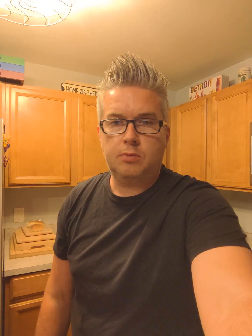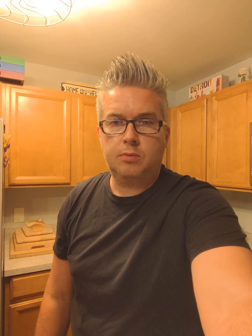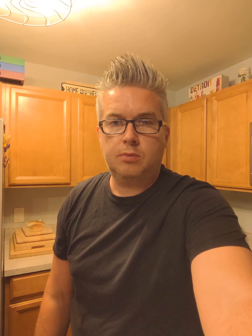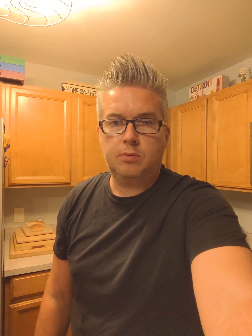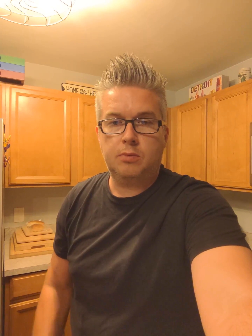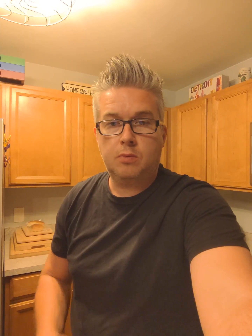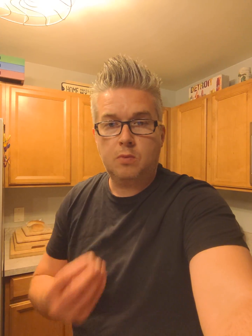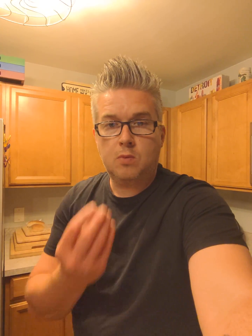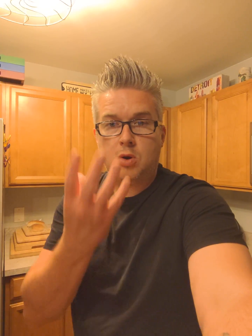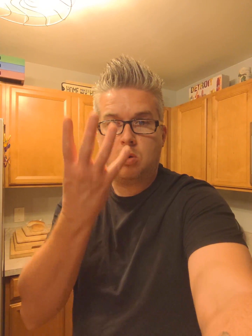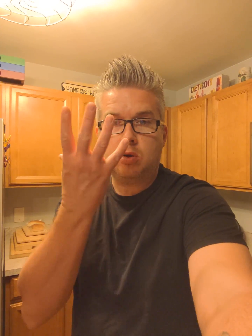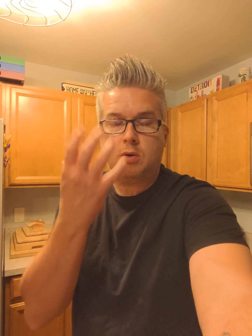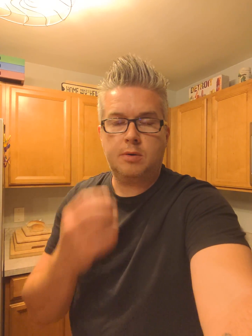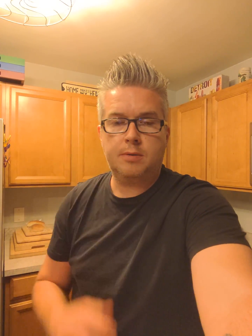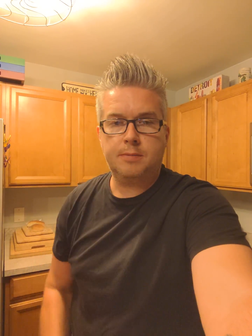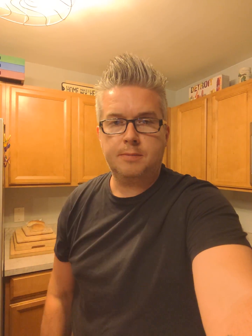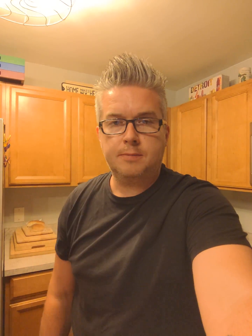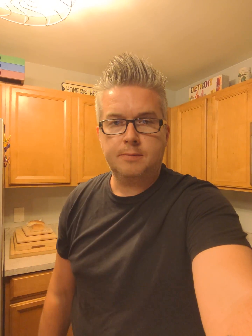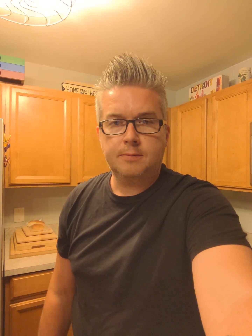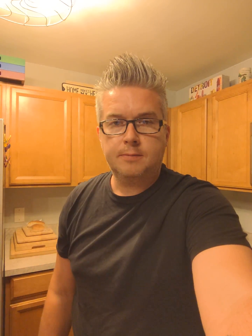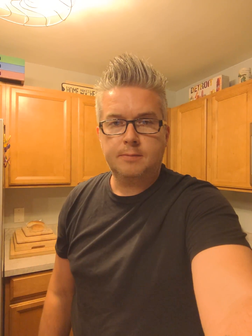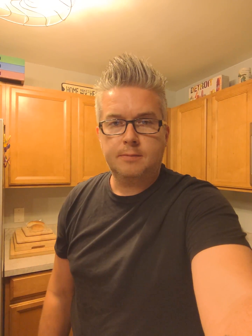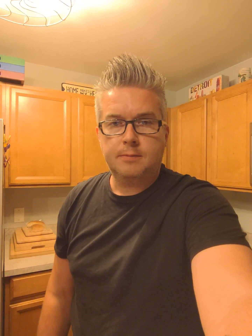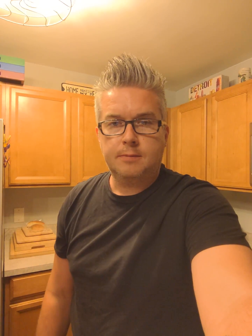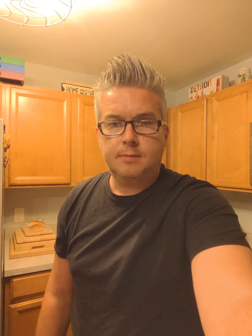plants